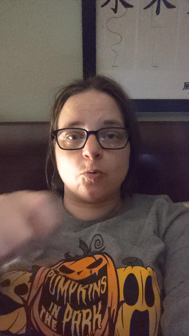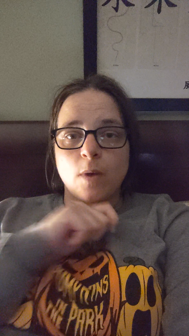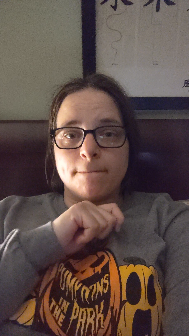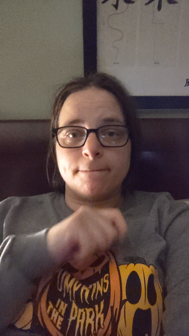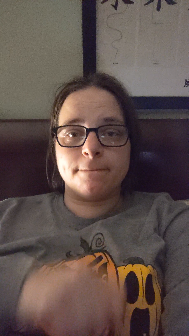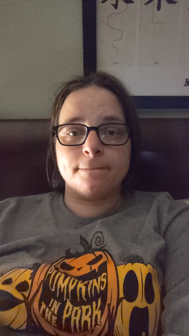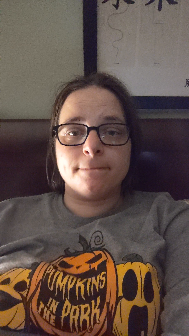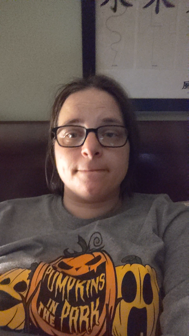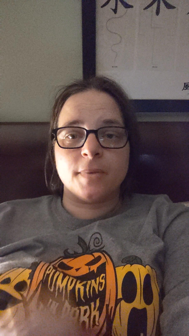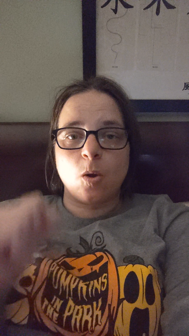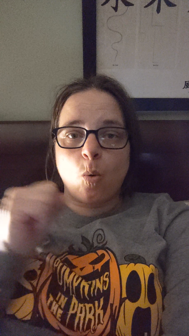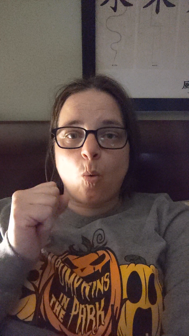cold